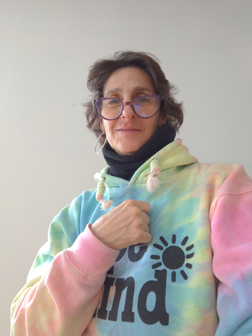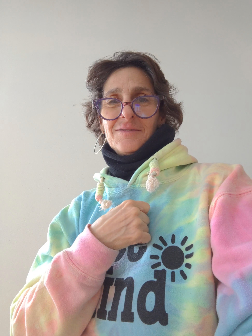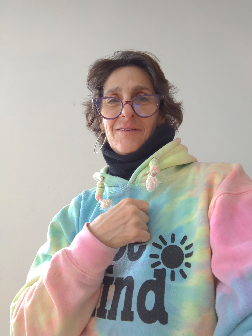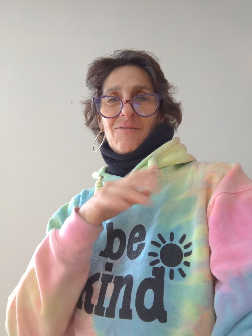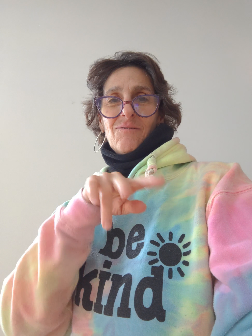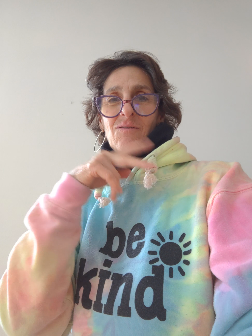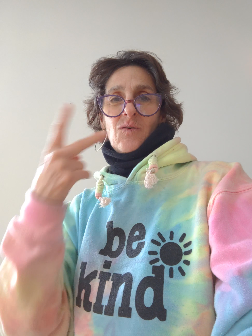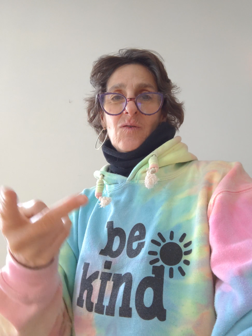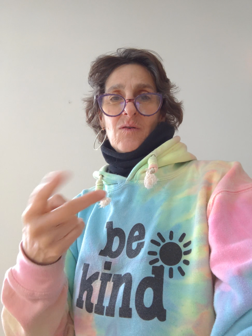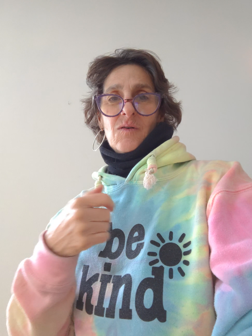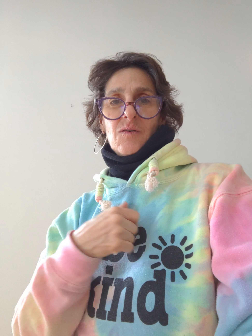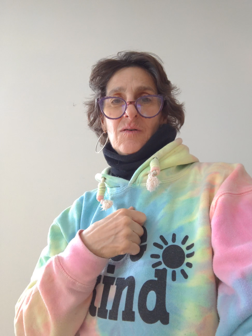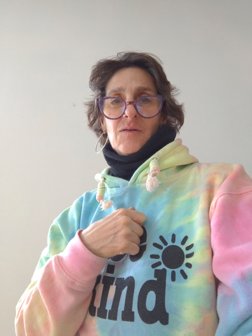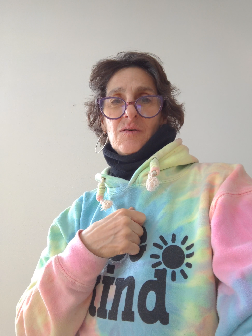fall